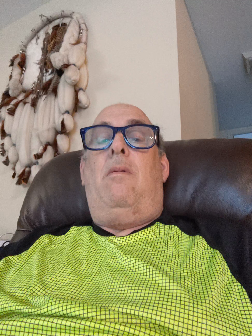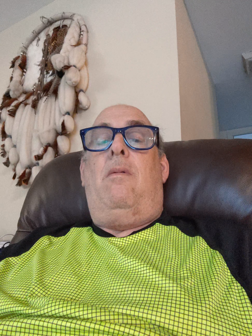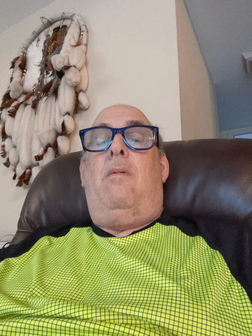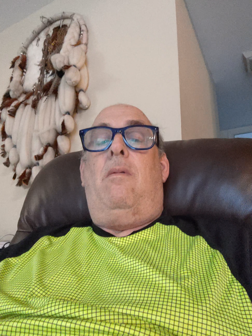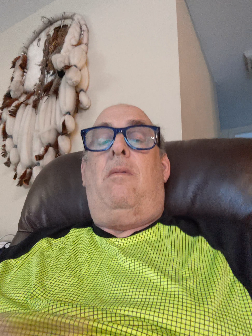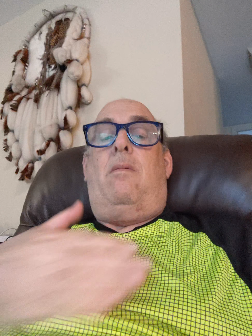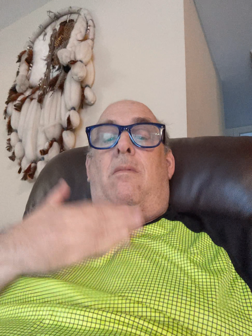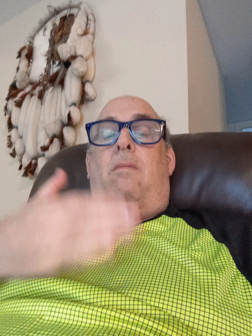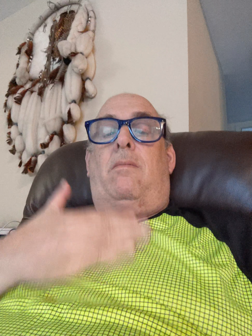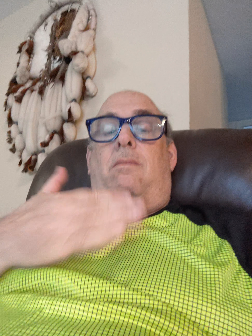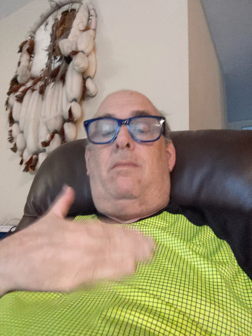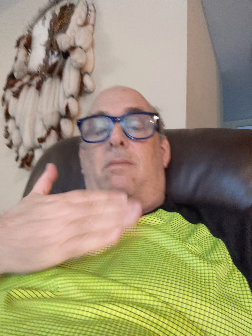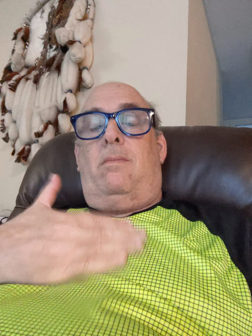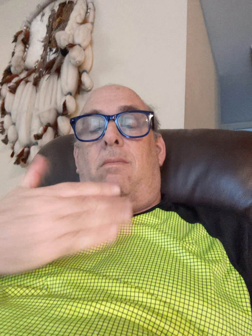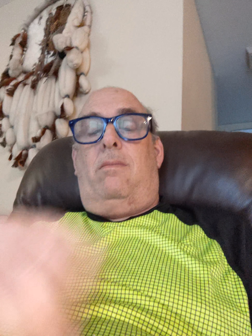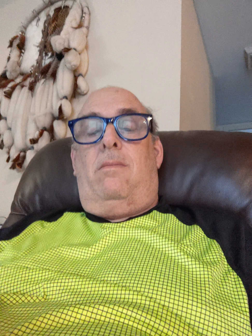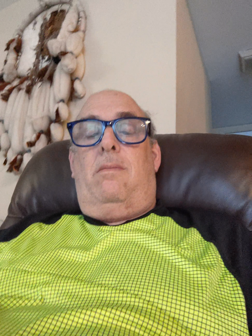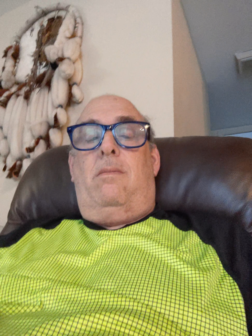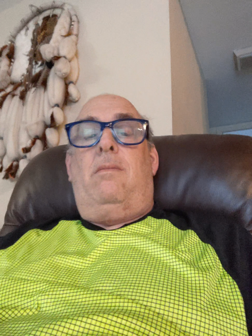happy